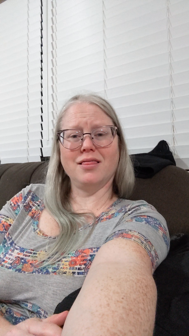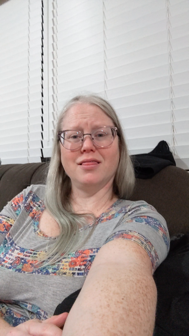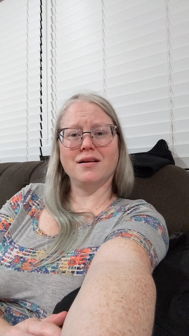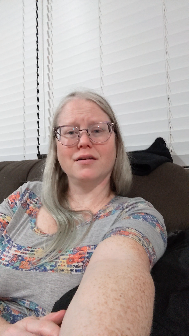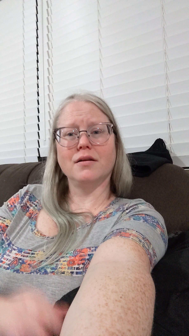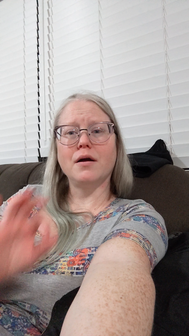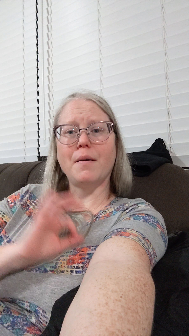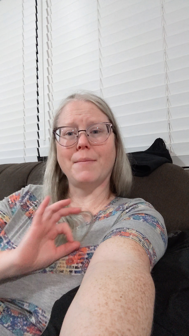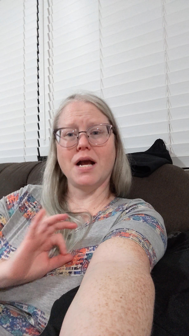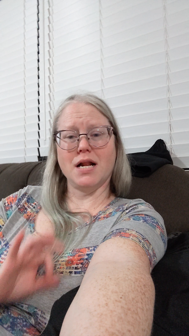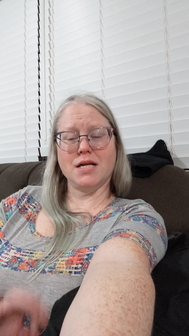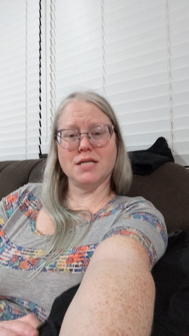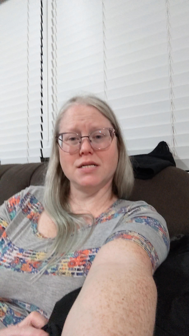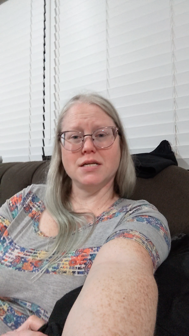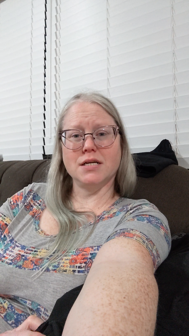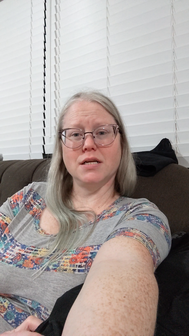button